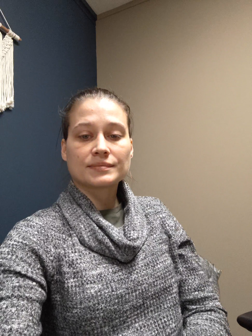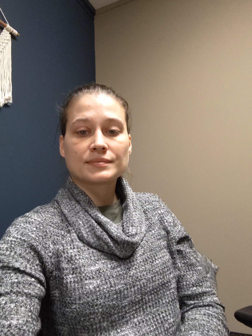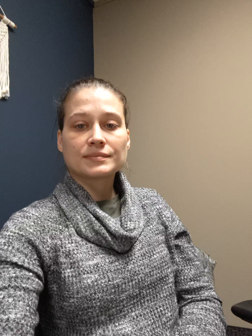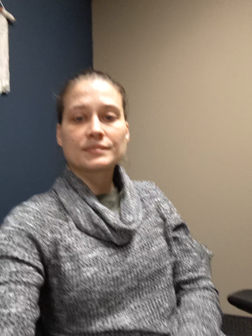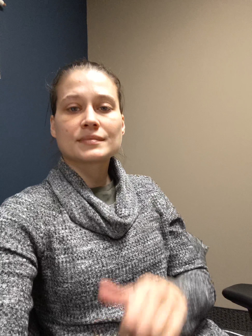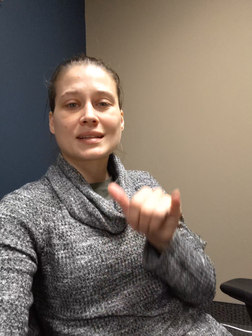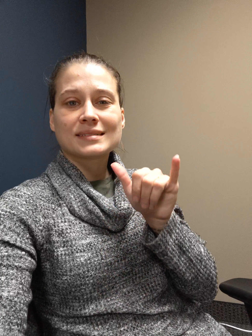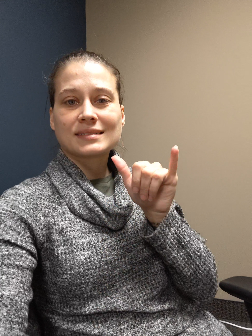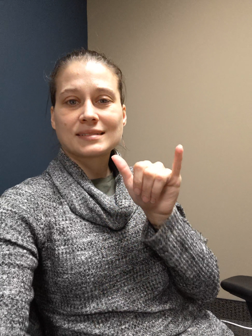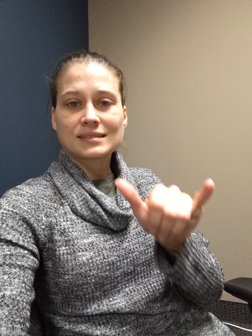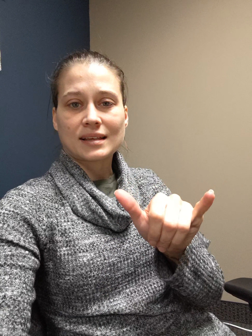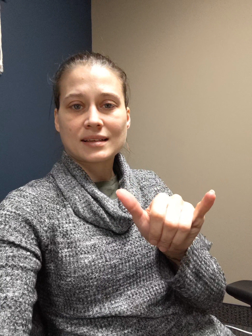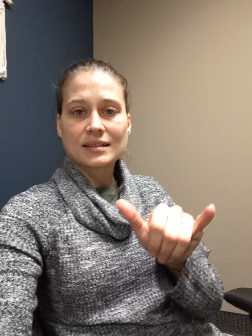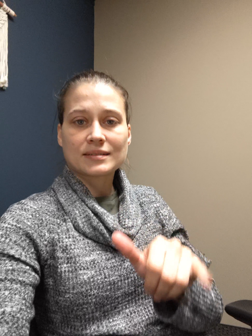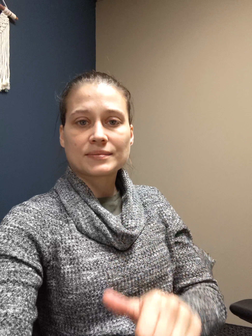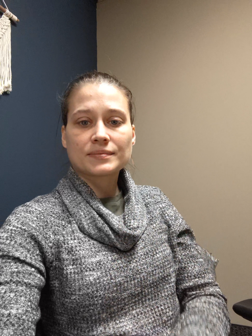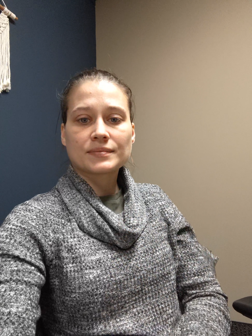stay